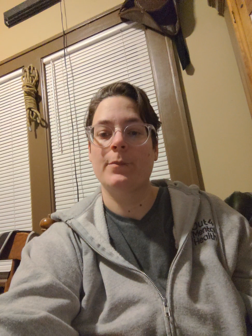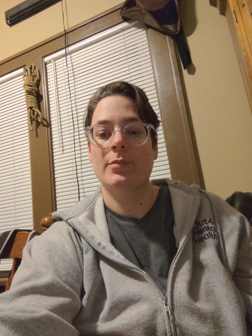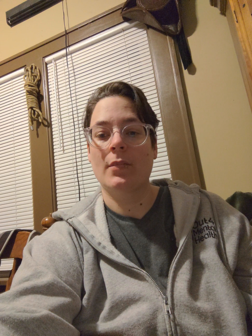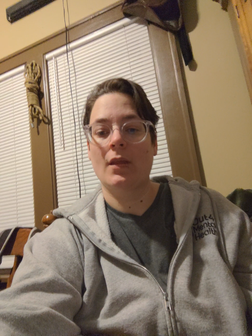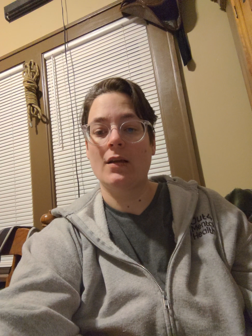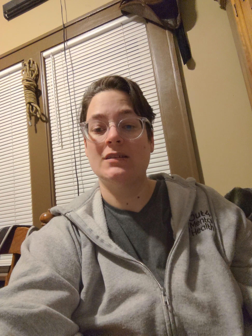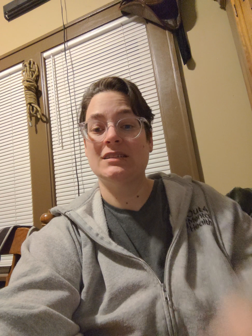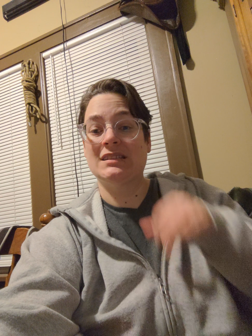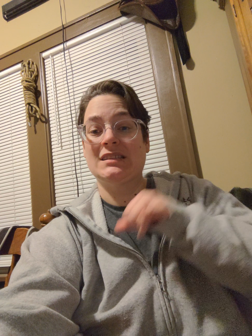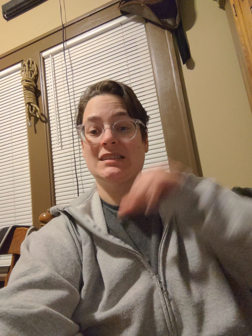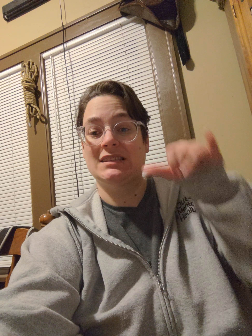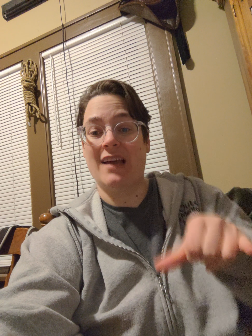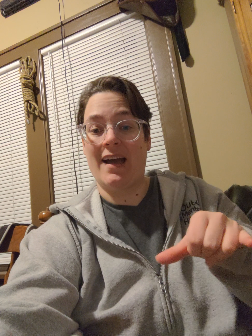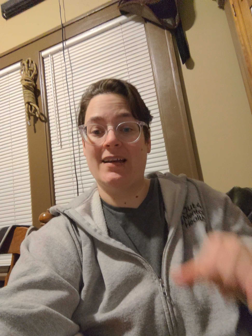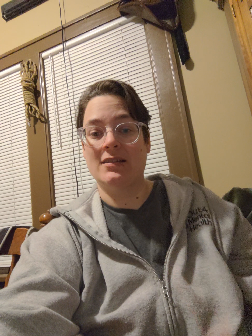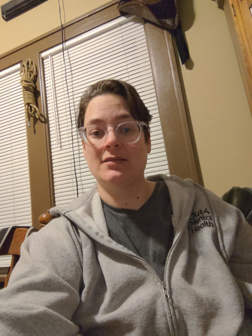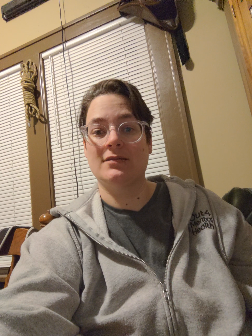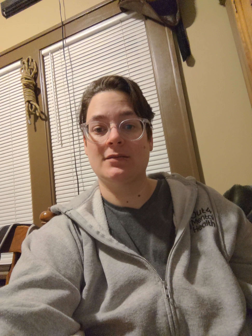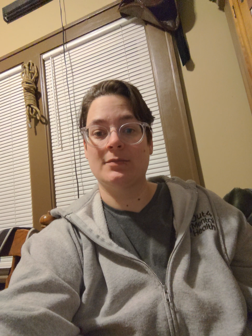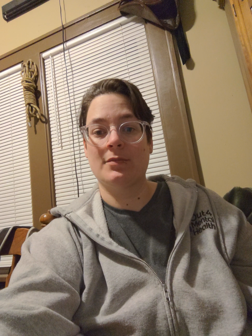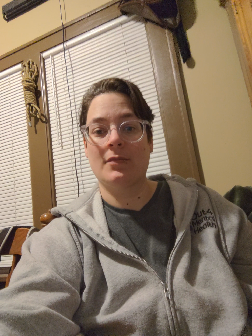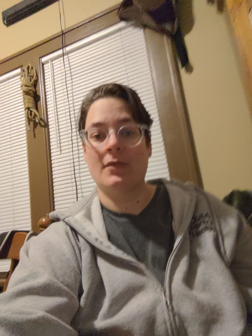stay